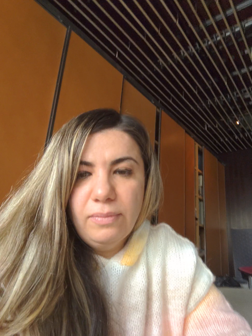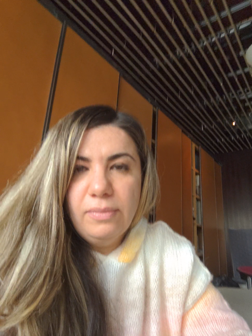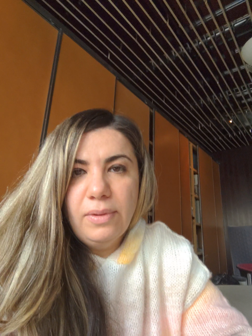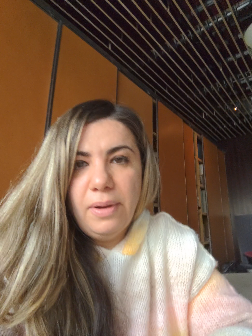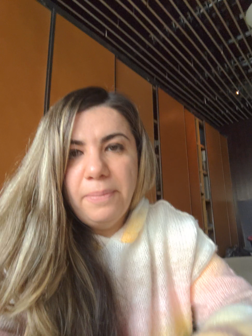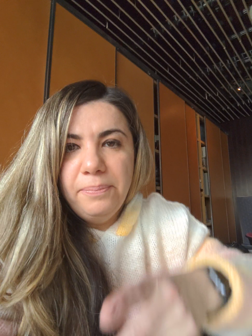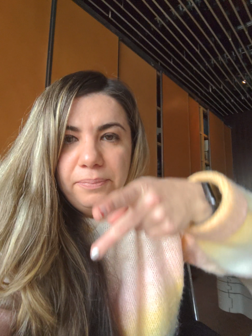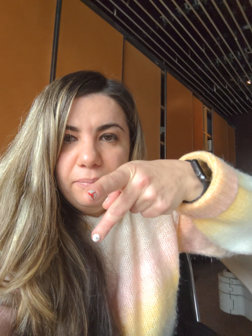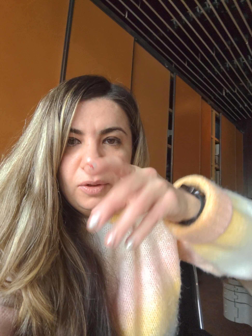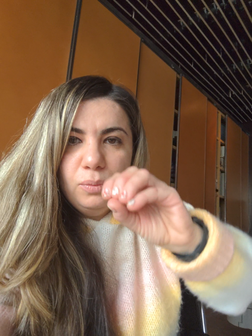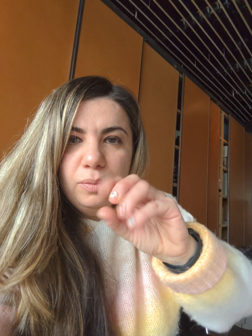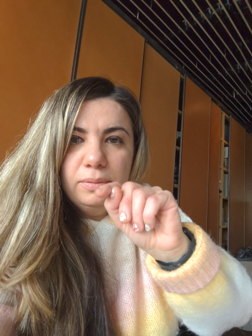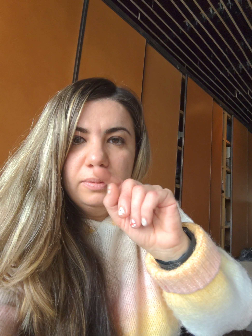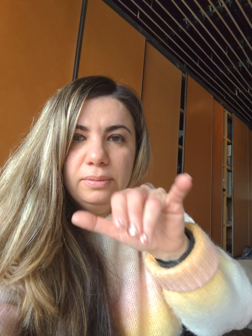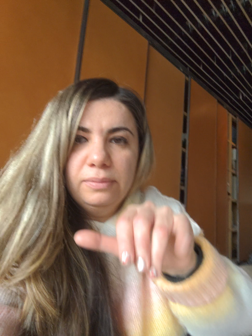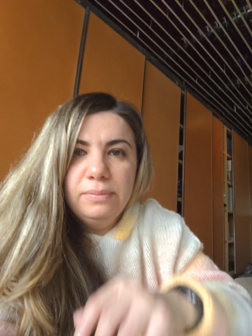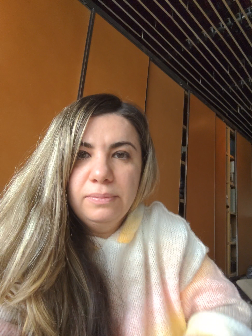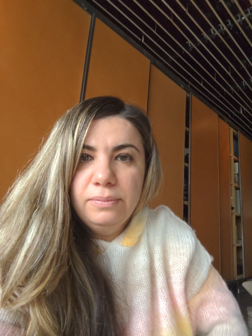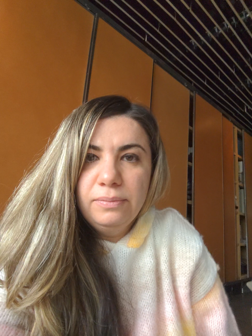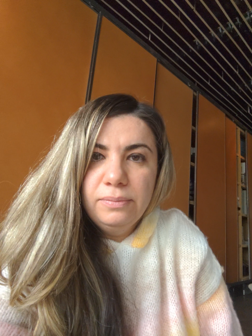potty